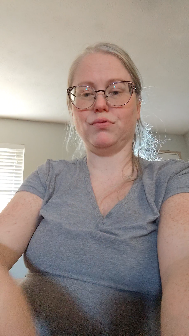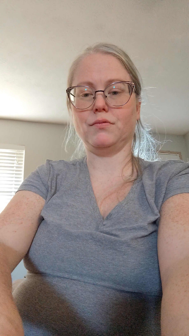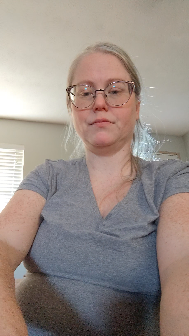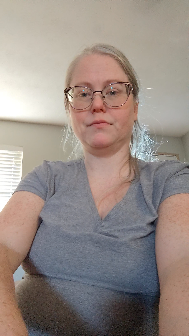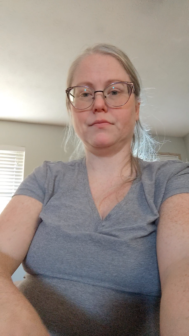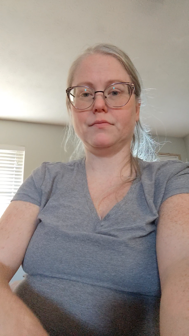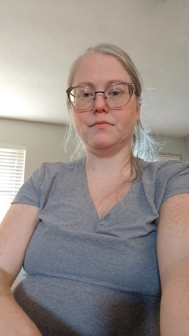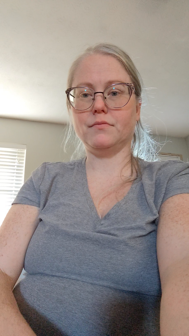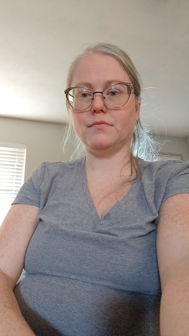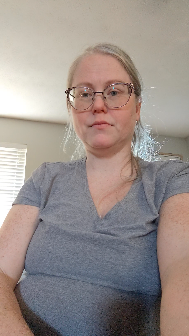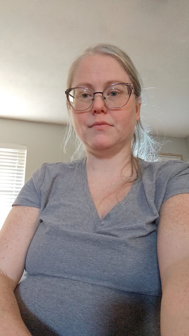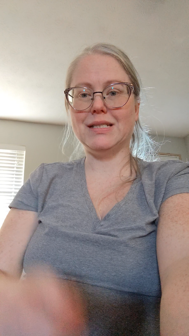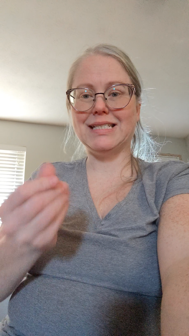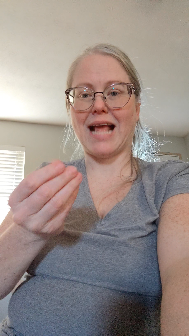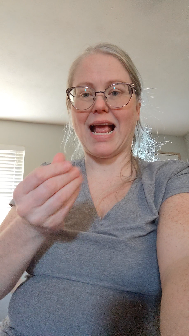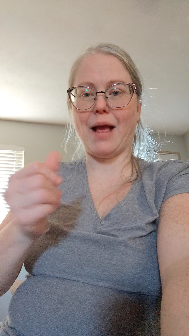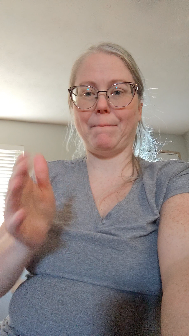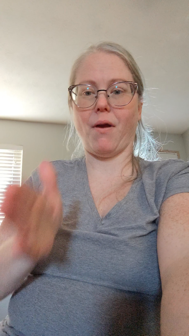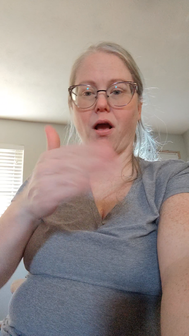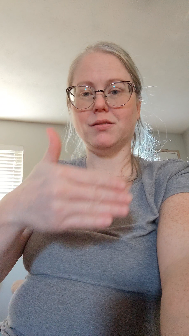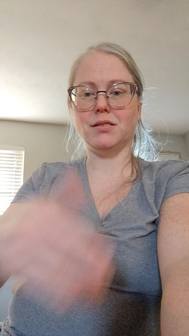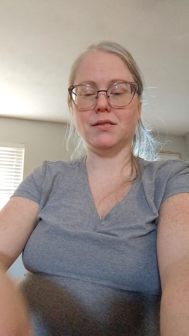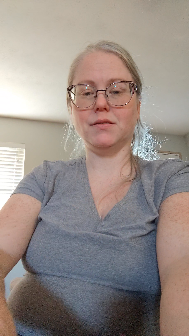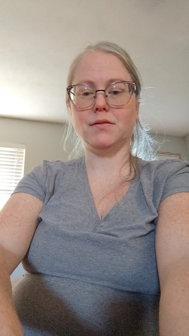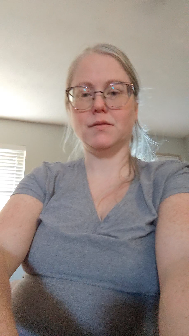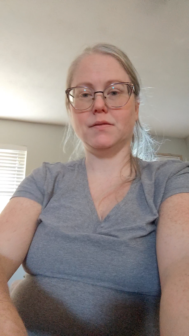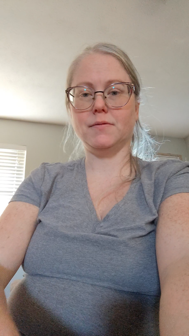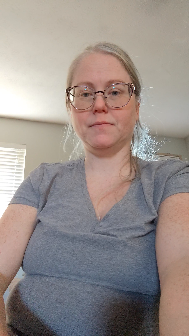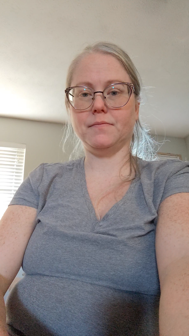sandbox